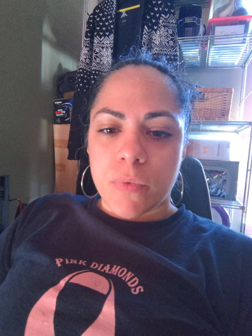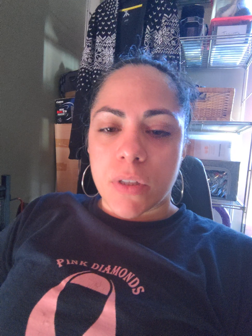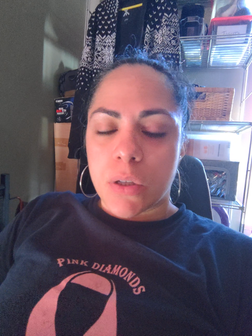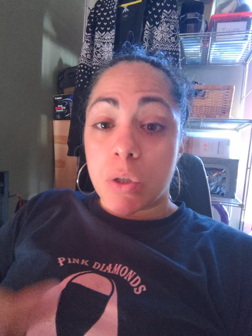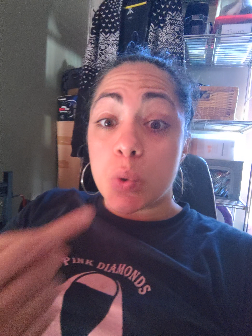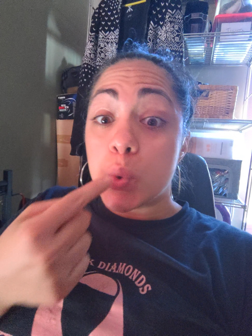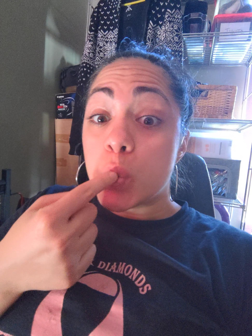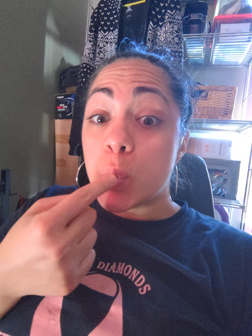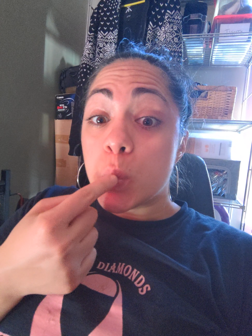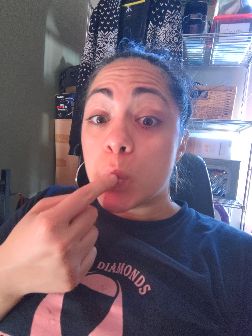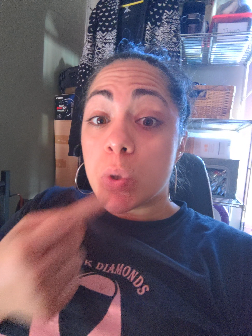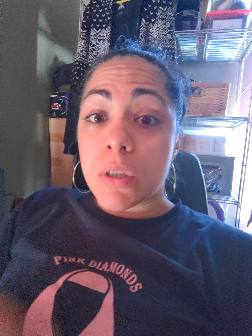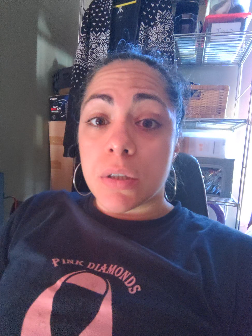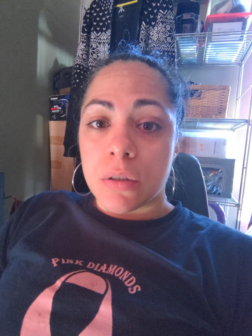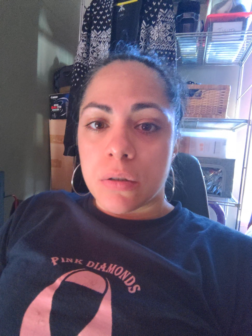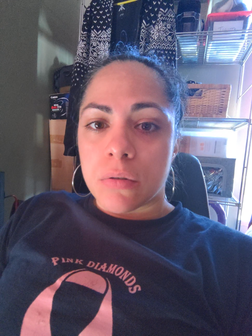tooth